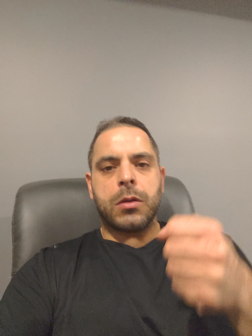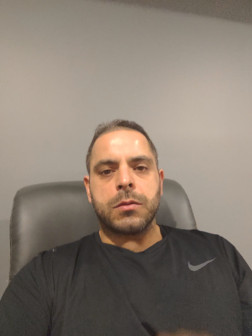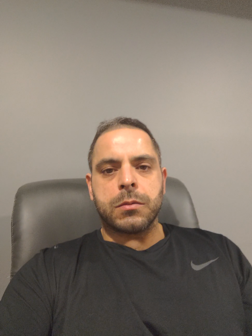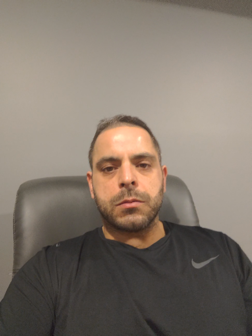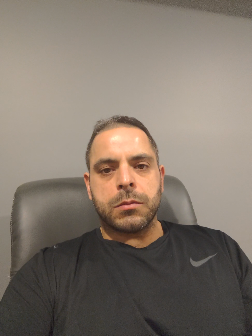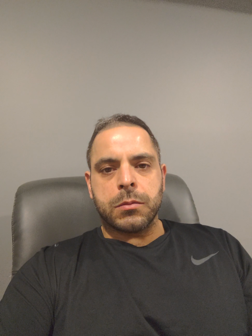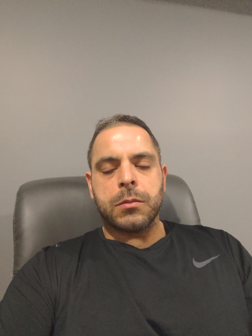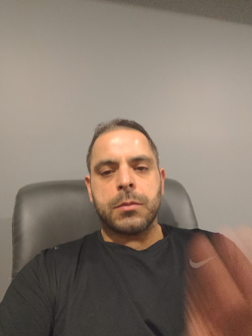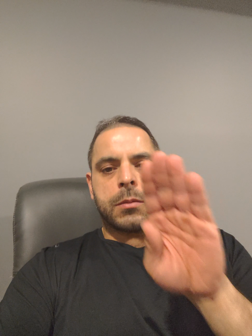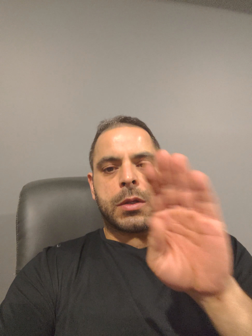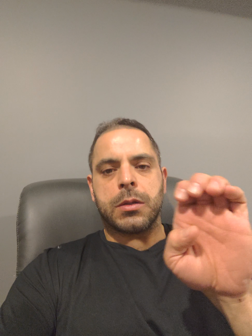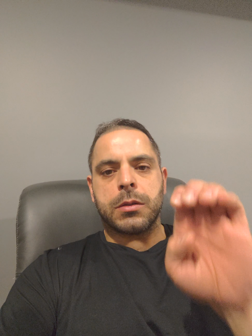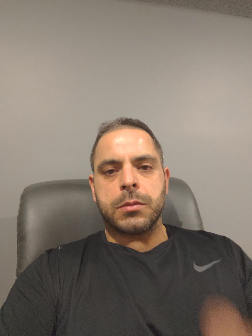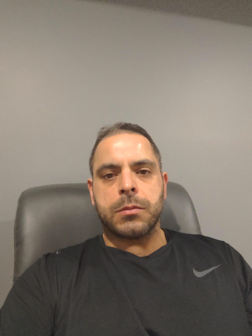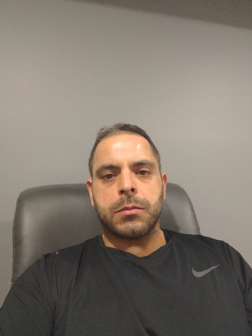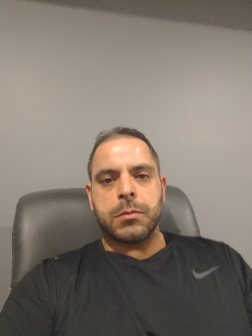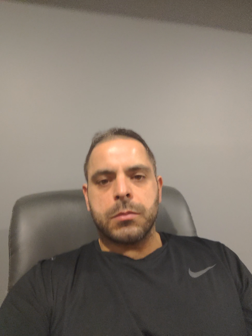bee